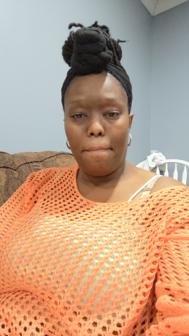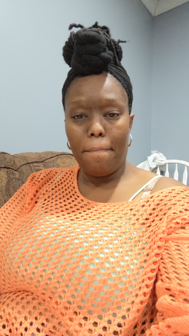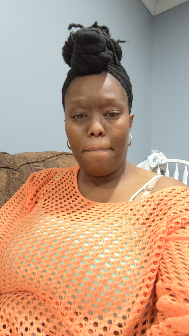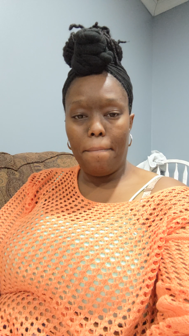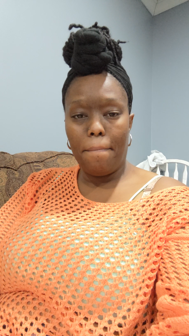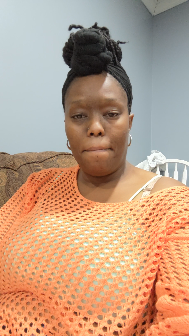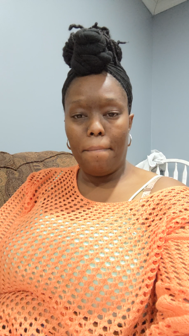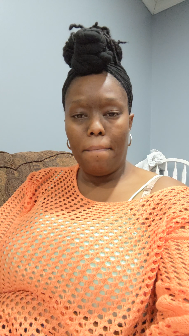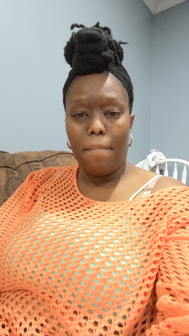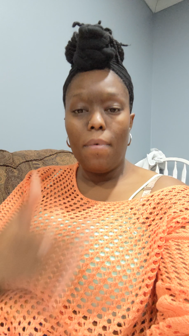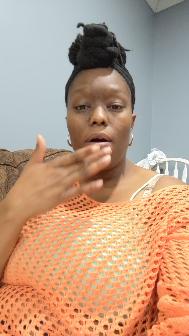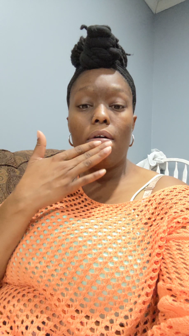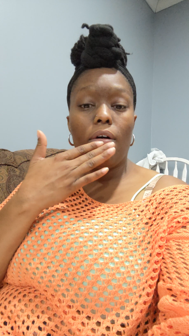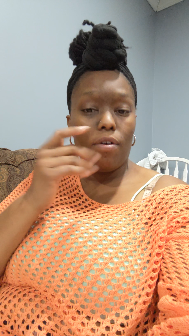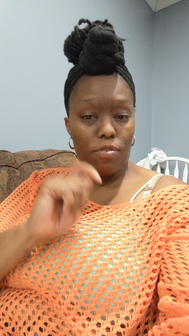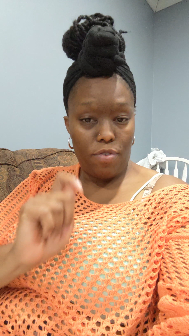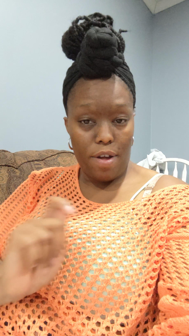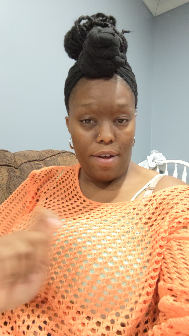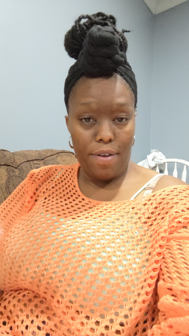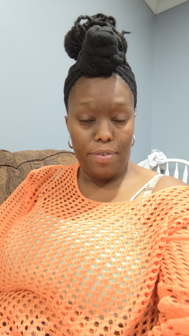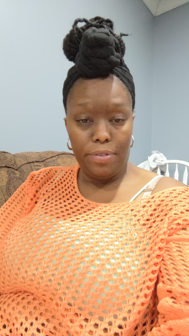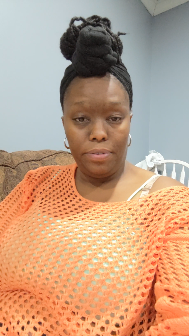crayon